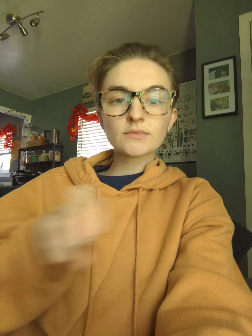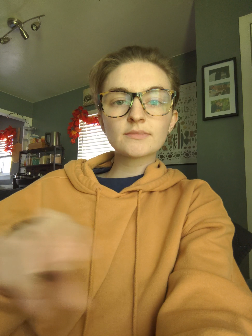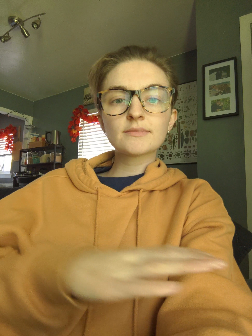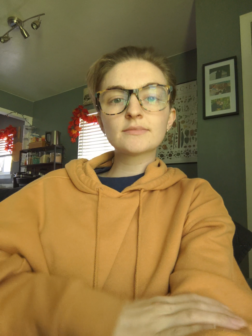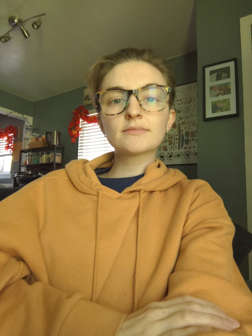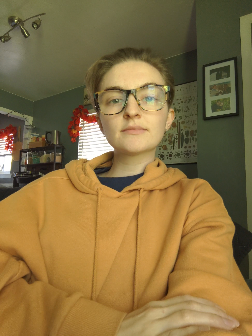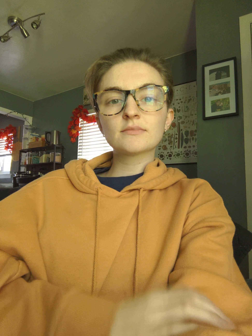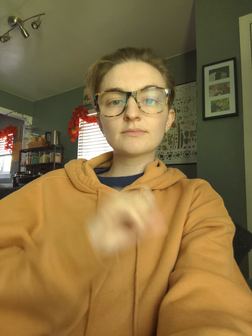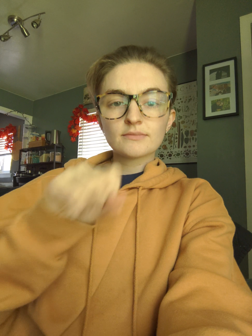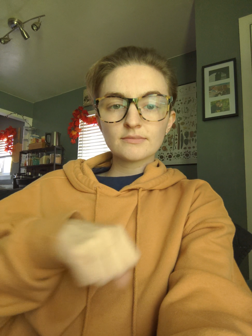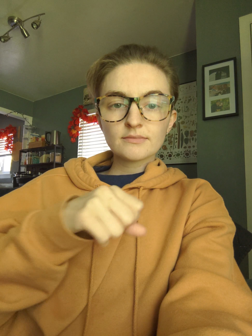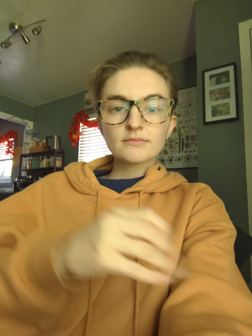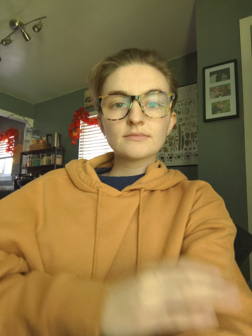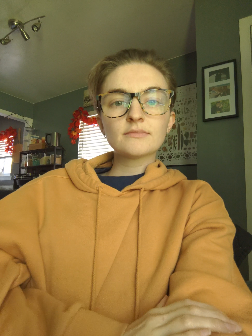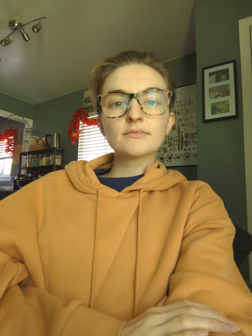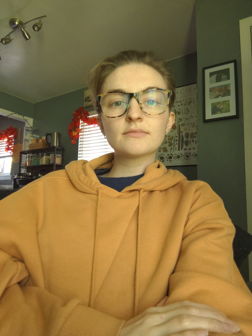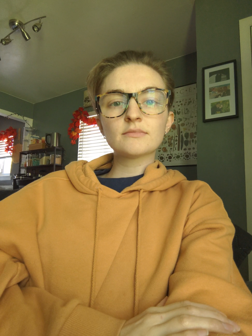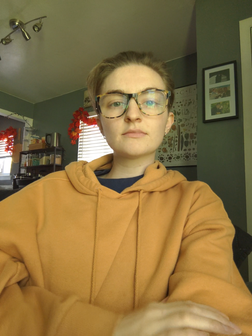bicycle